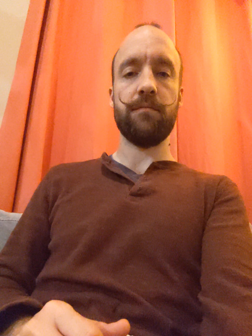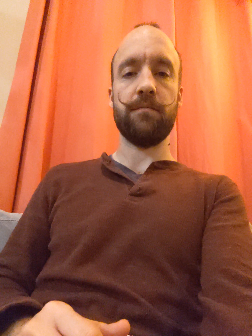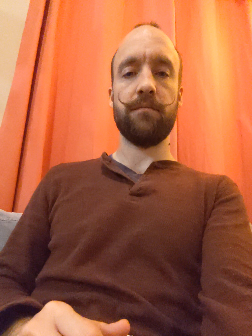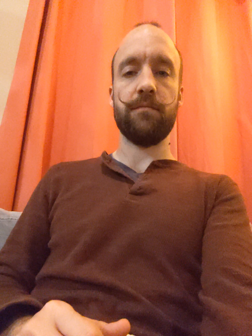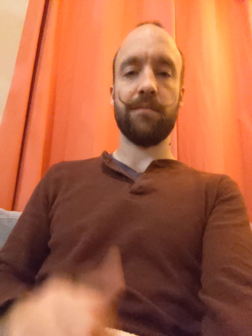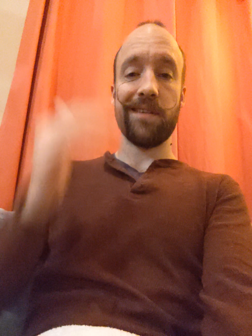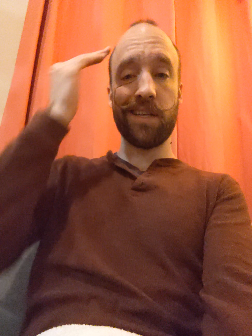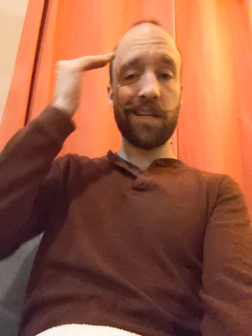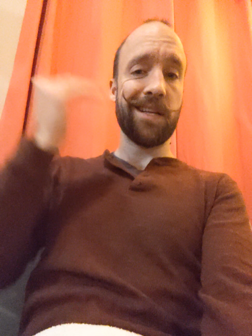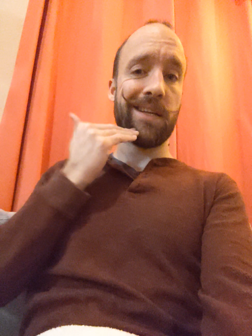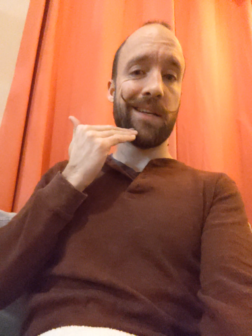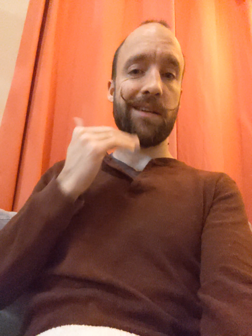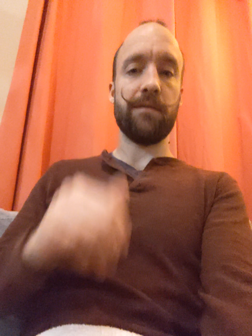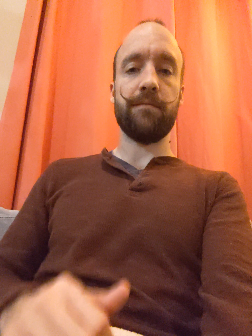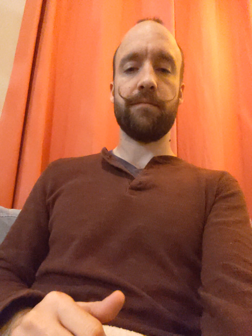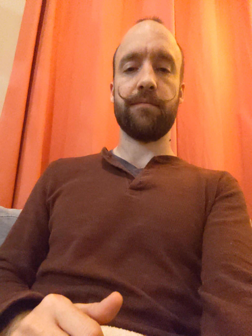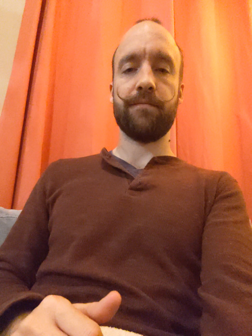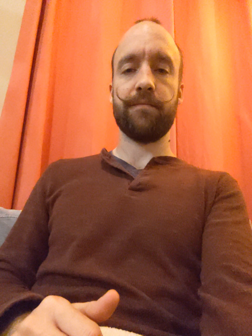head